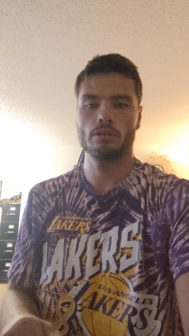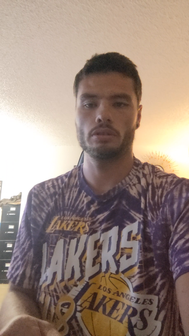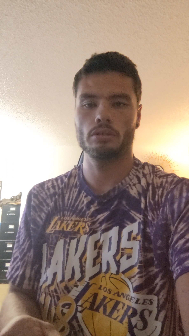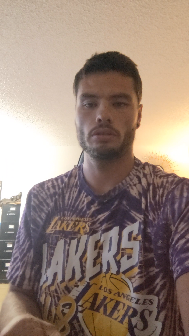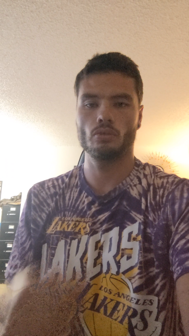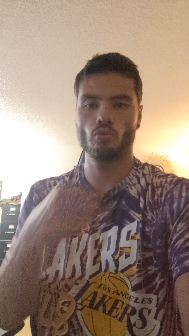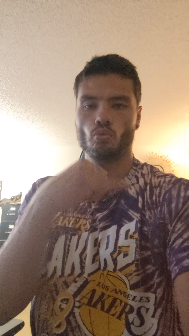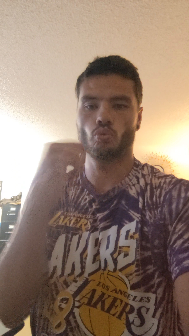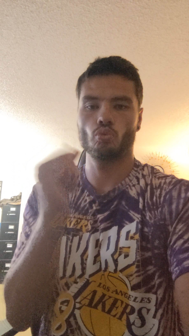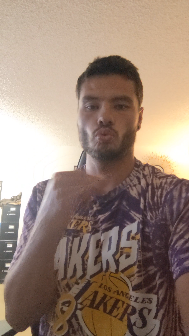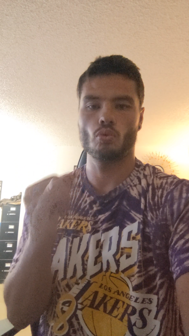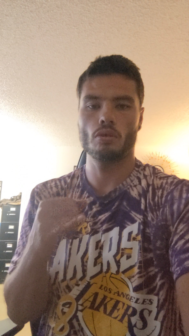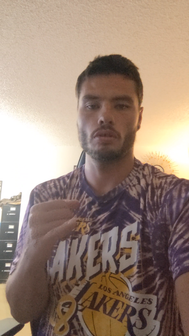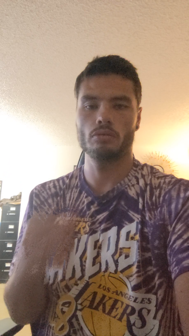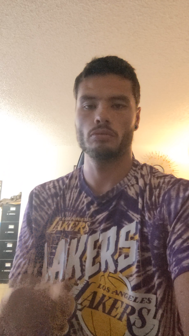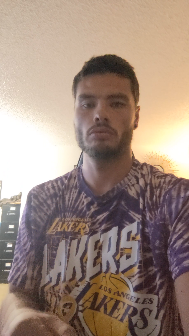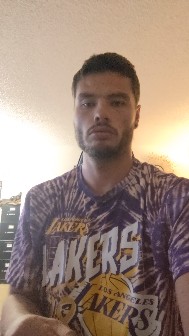draw